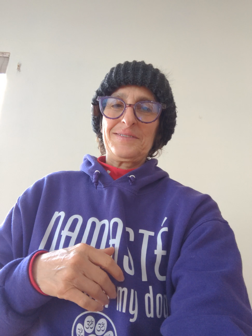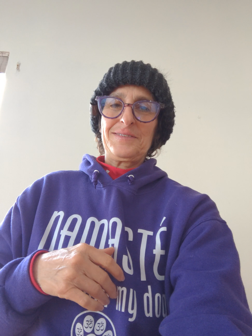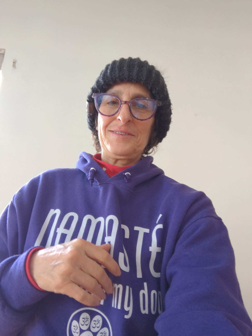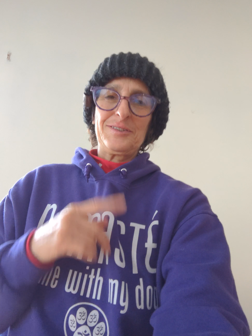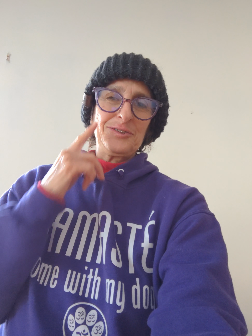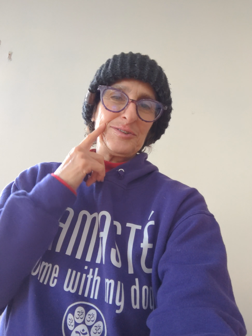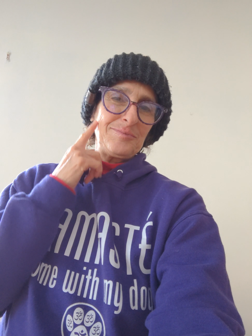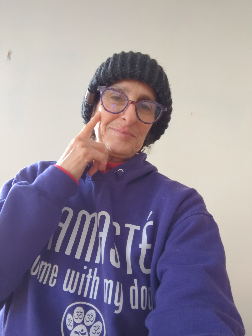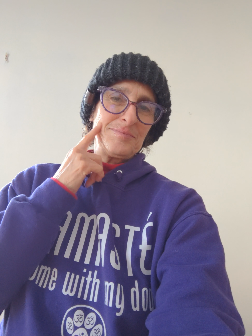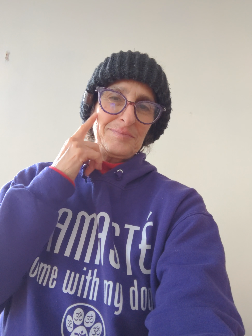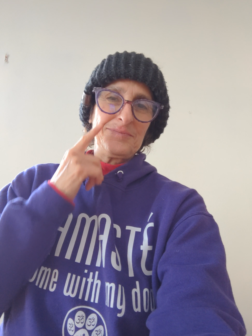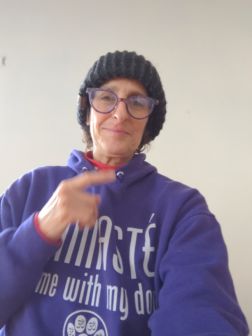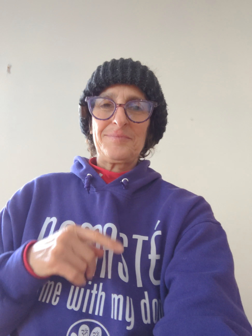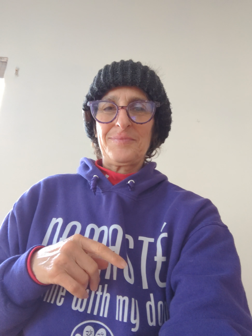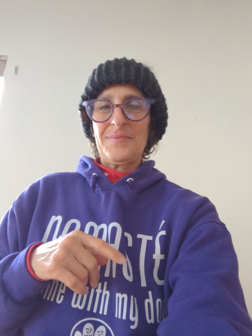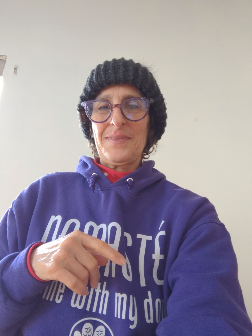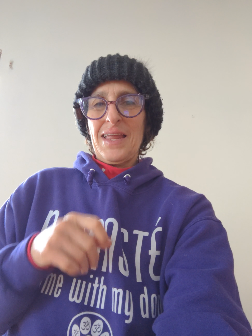cheek